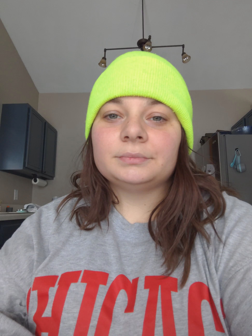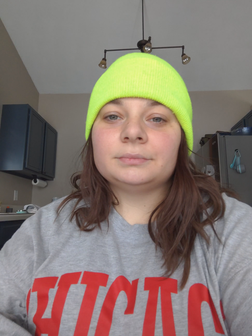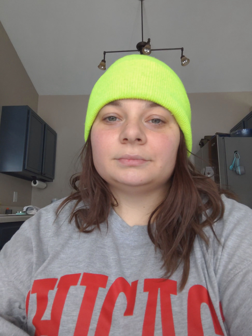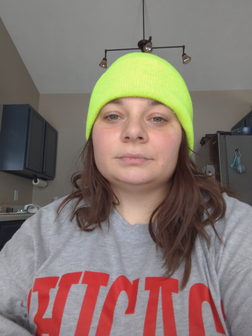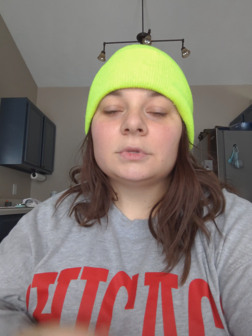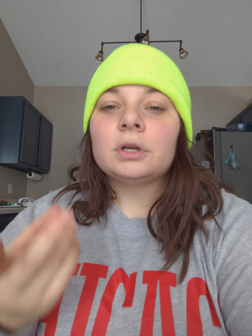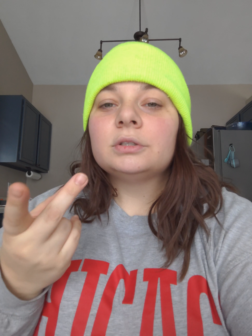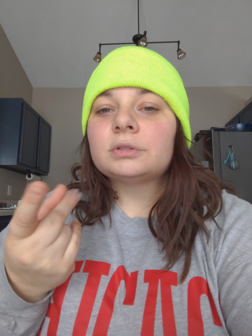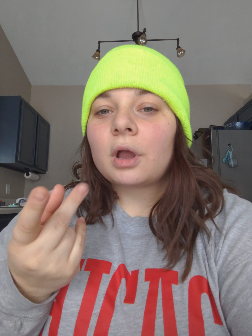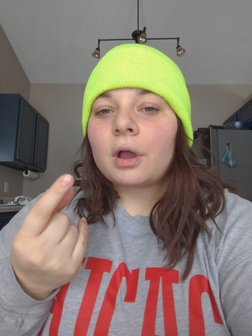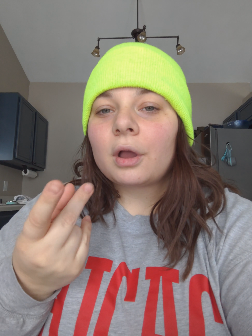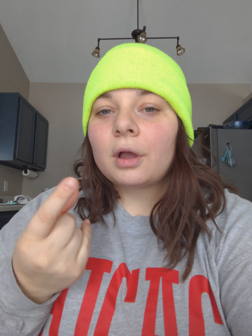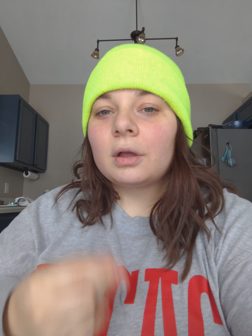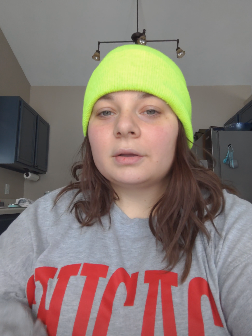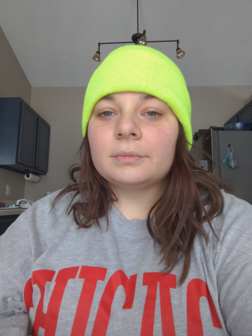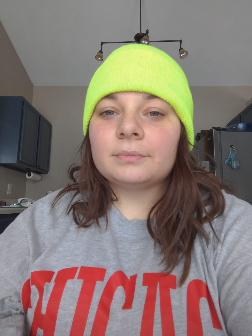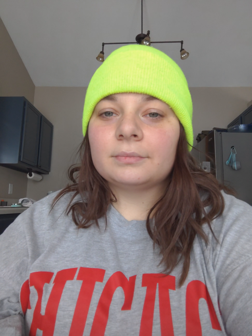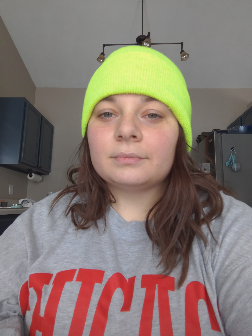dog